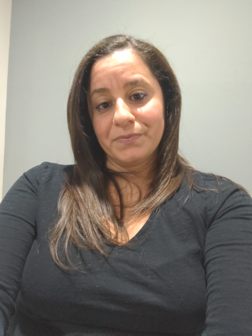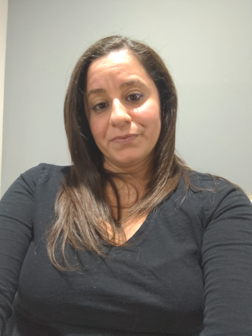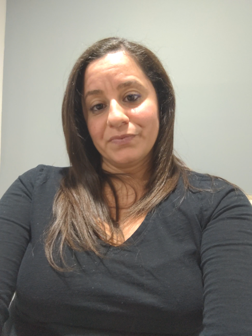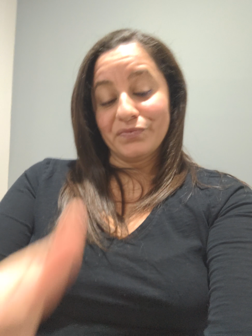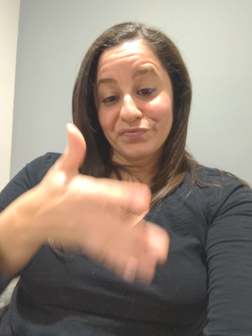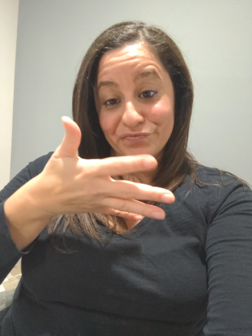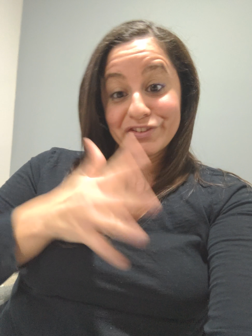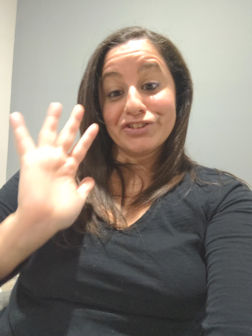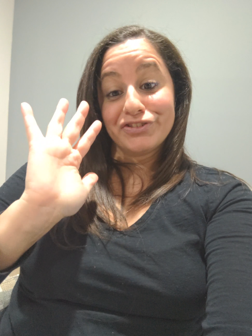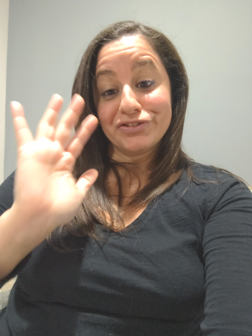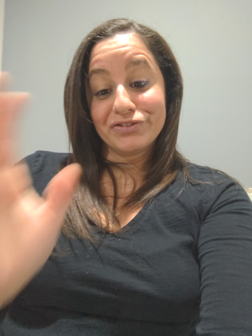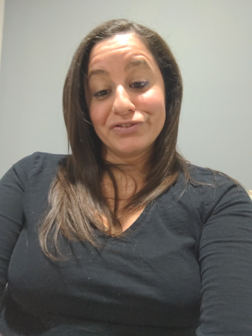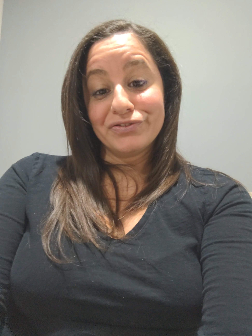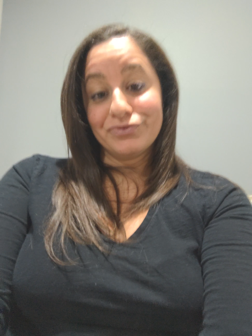finish